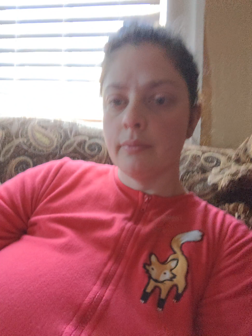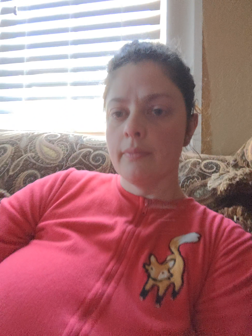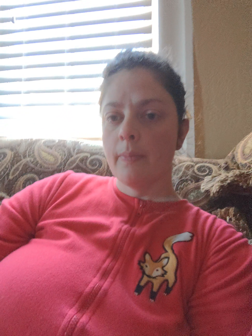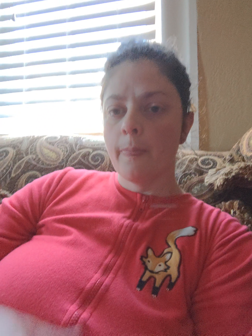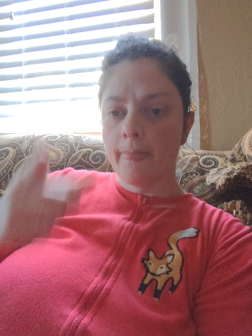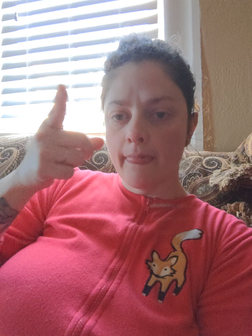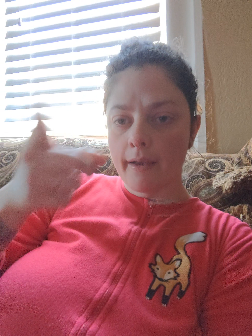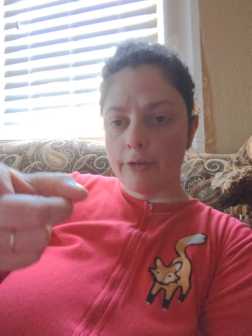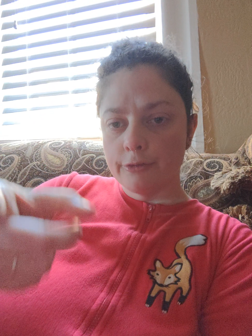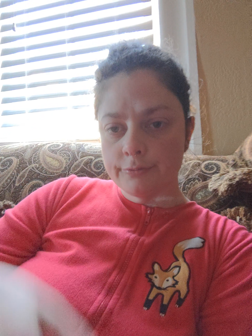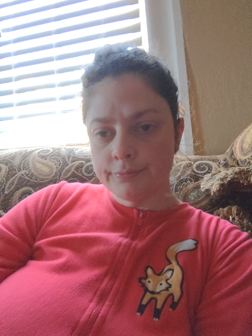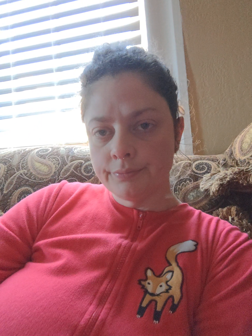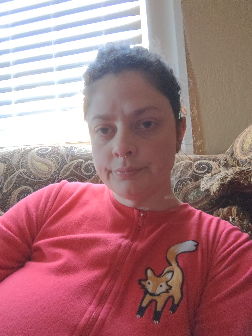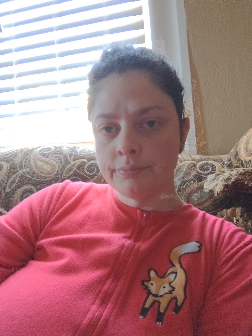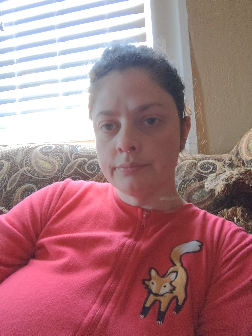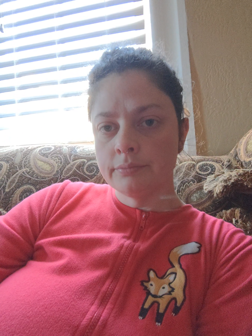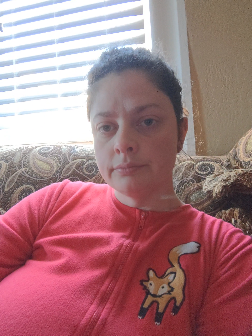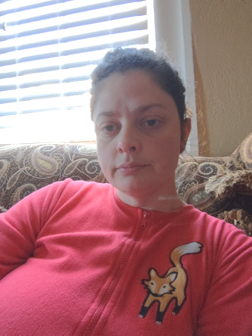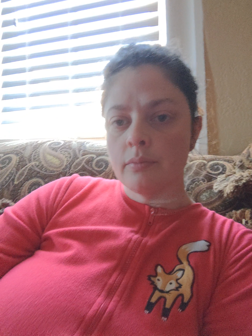there